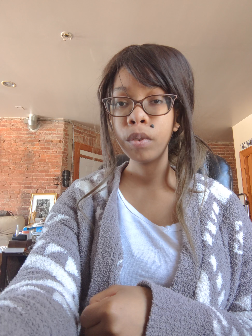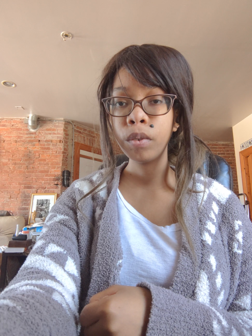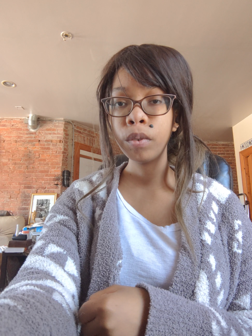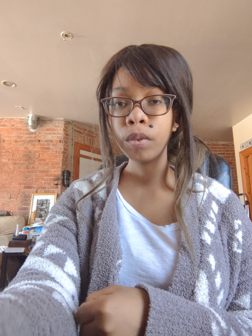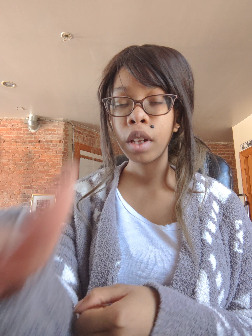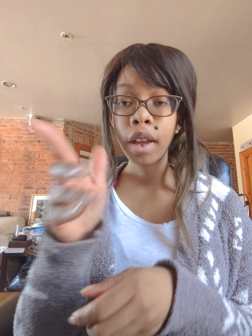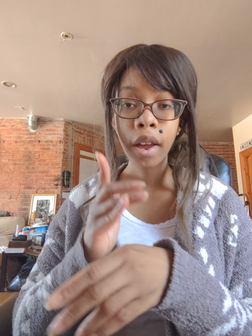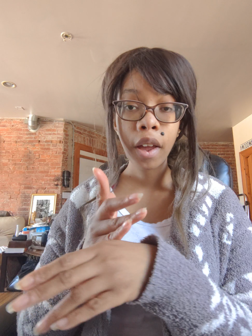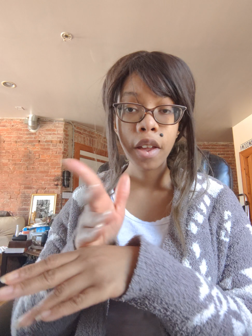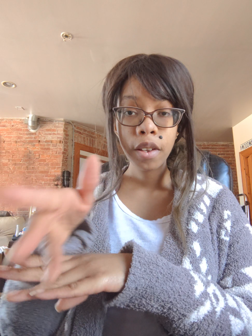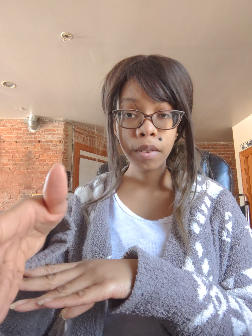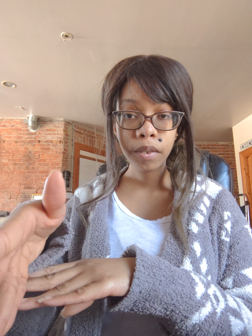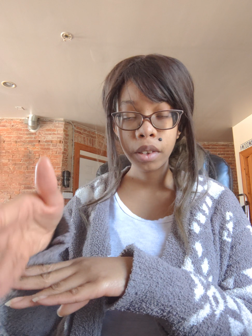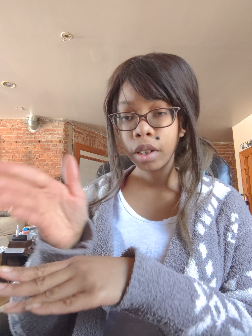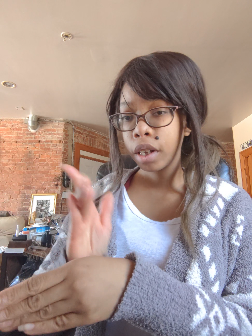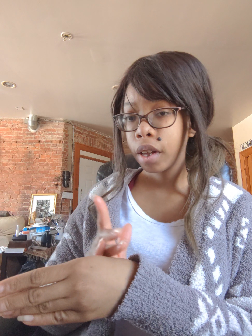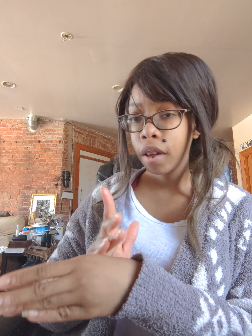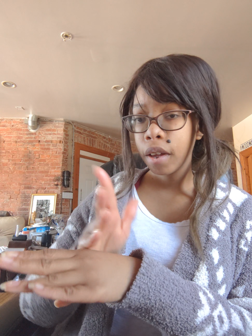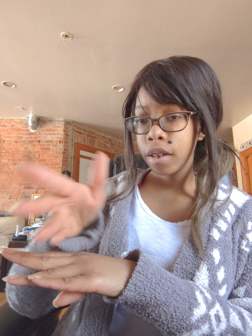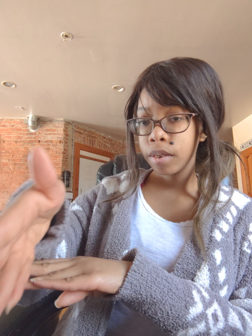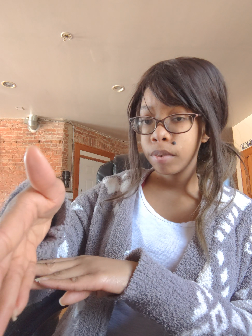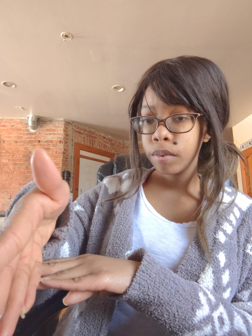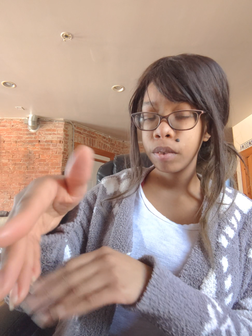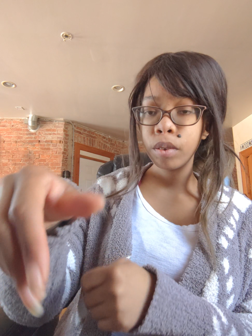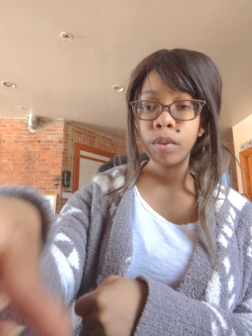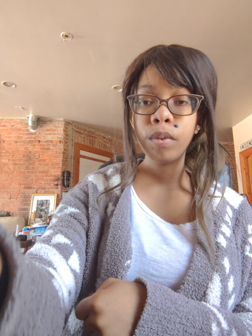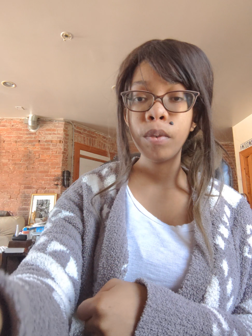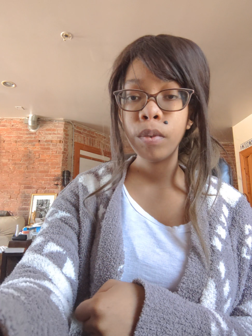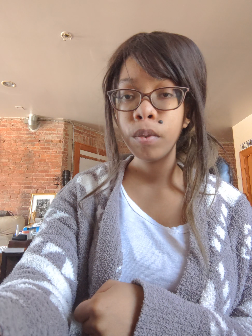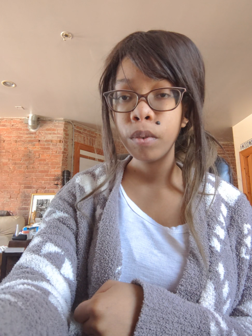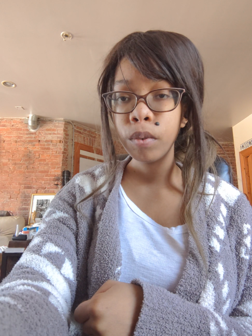after